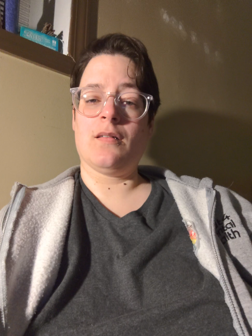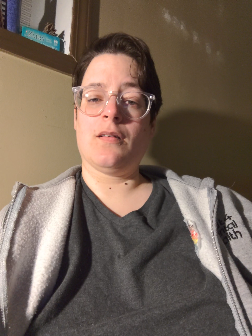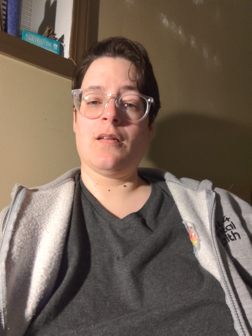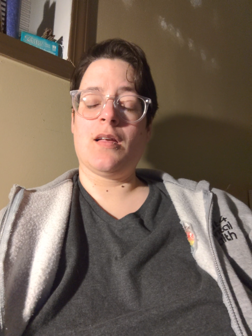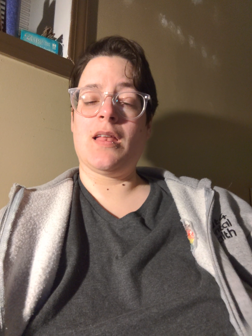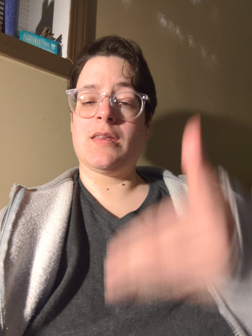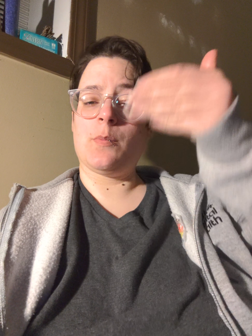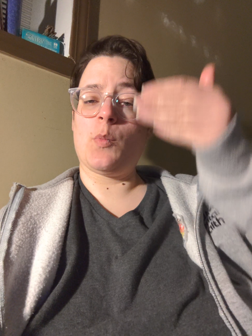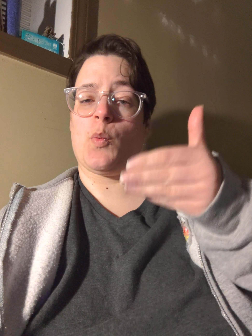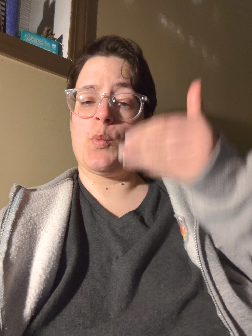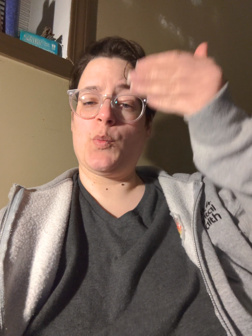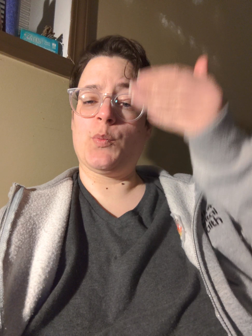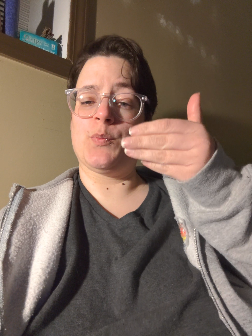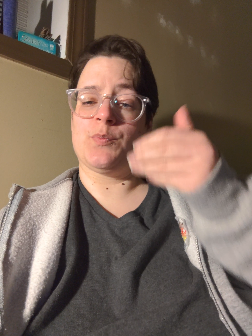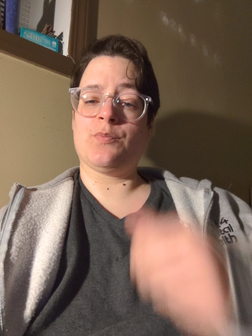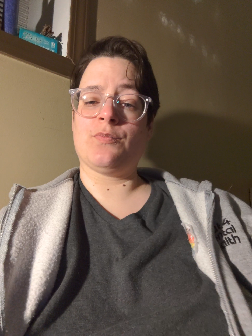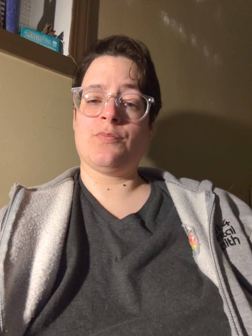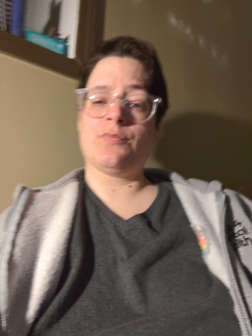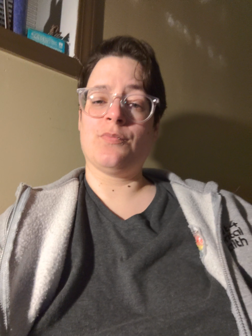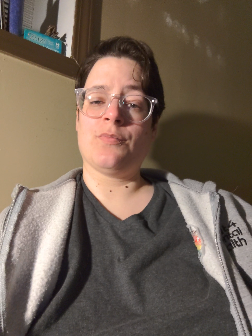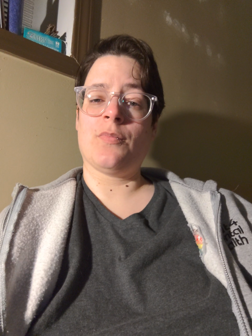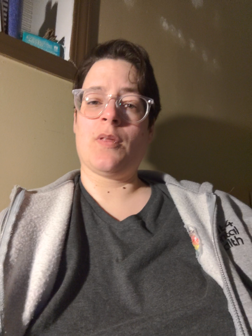window